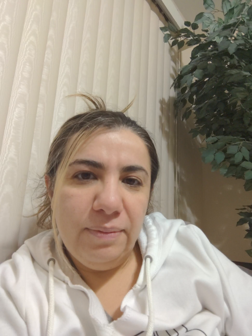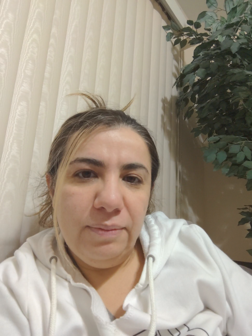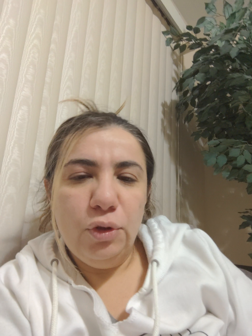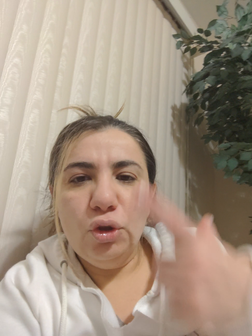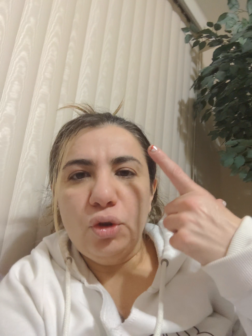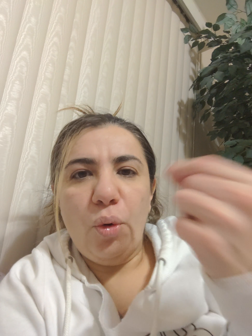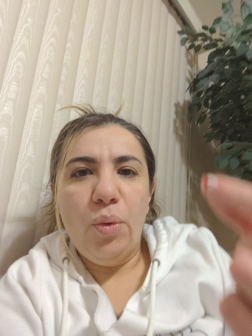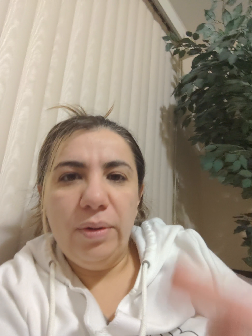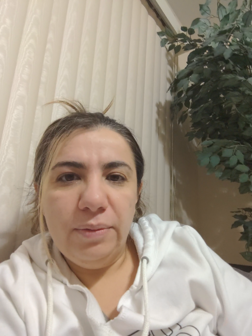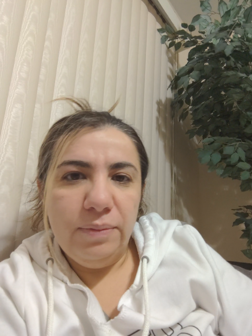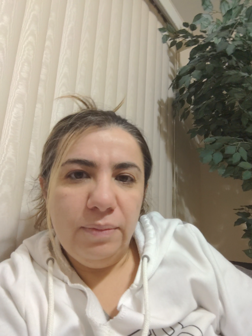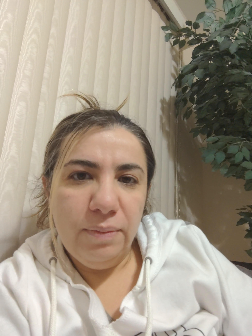go